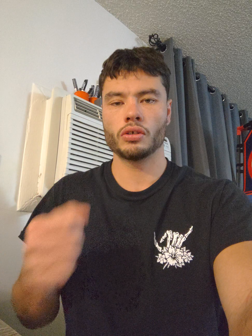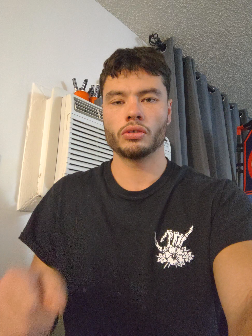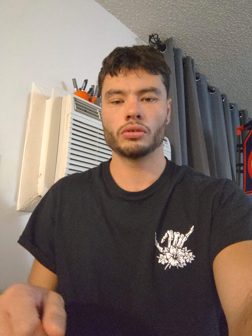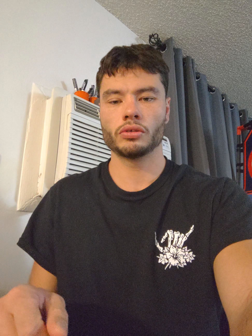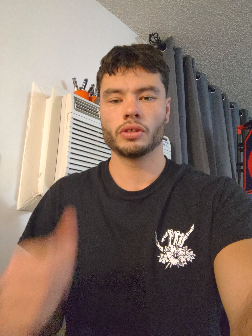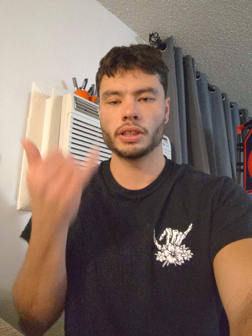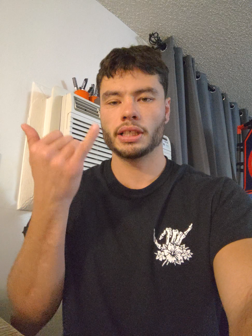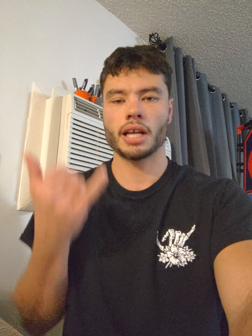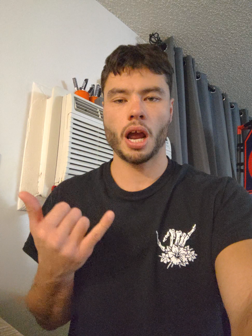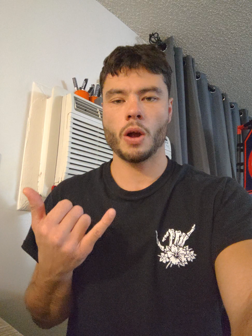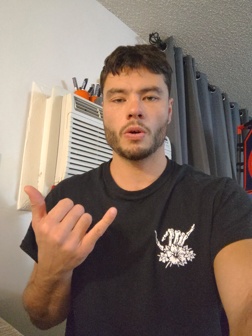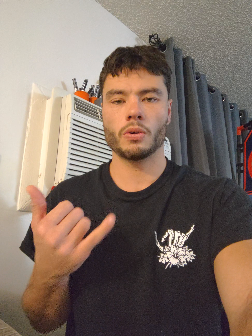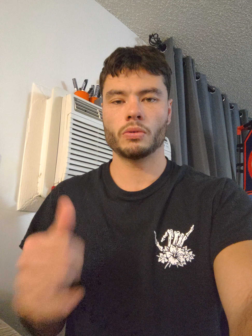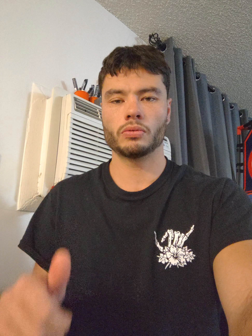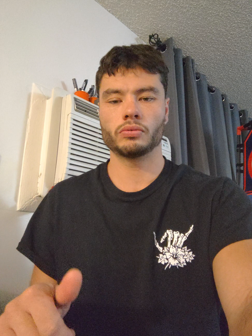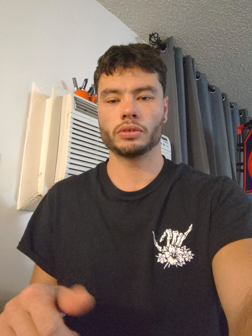now